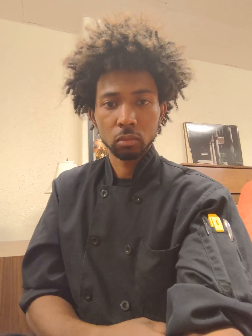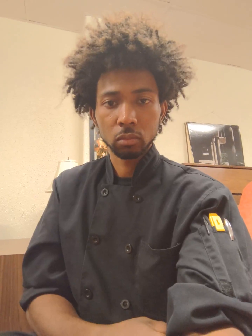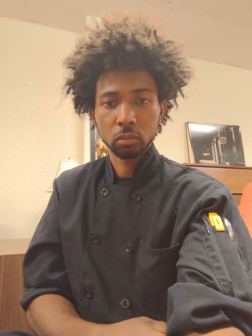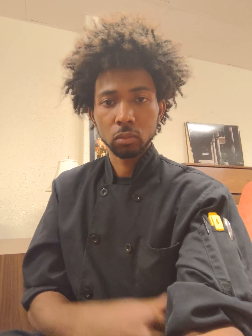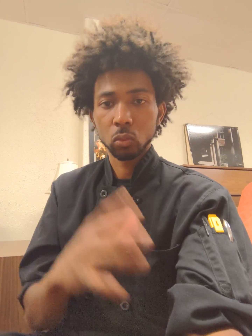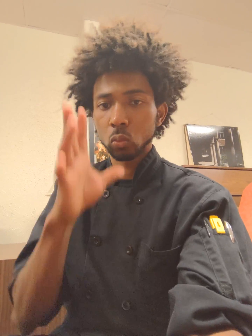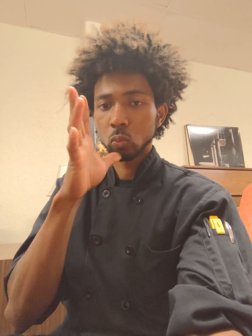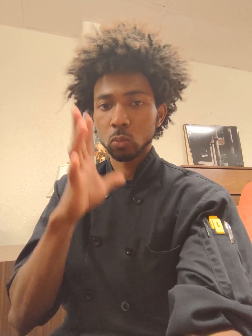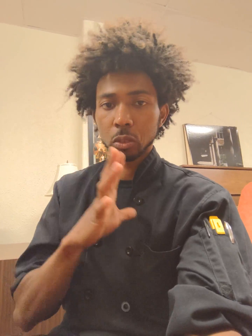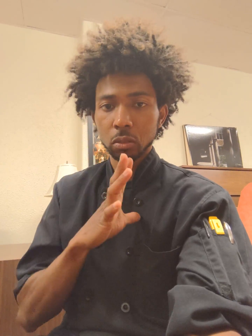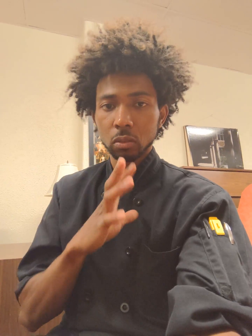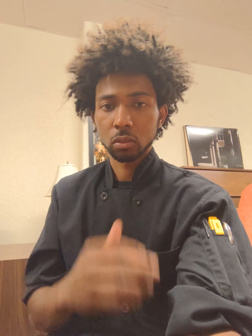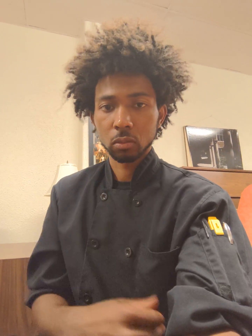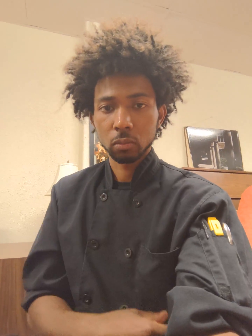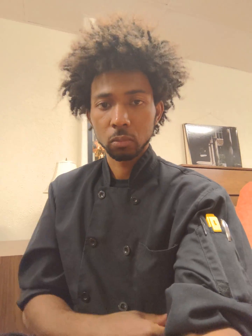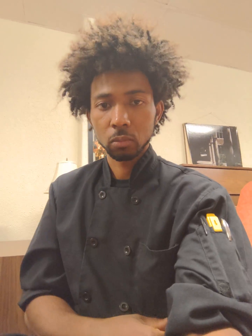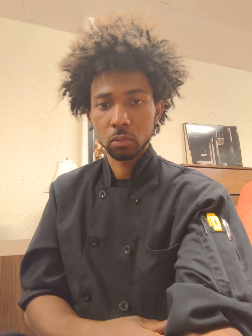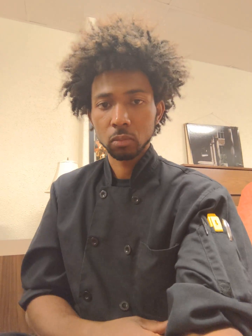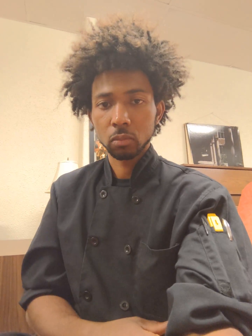lady